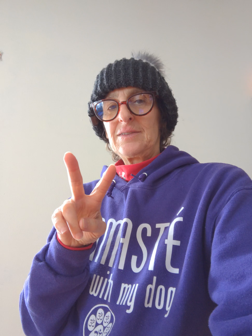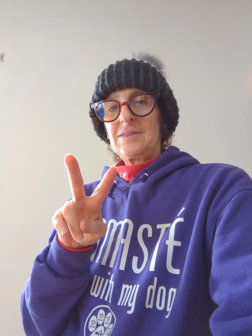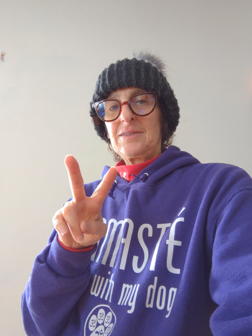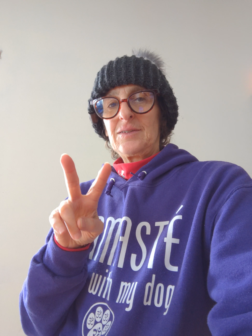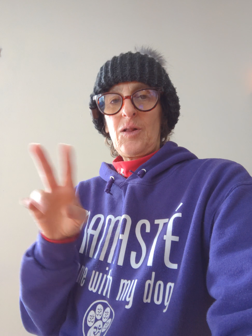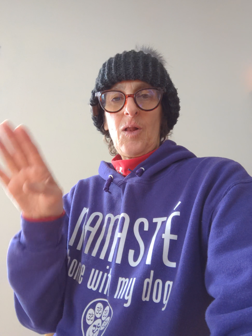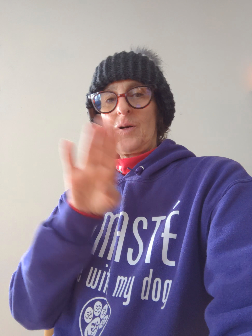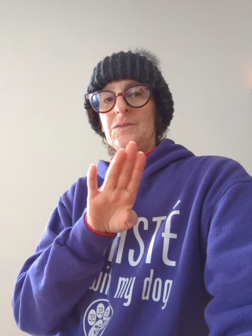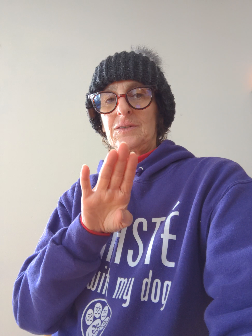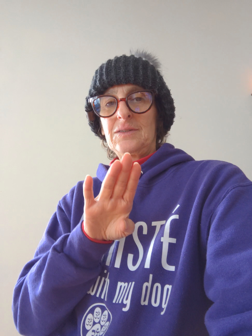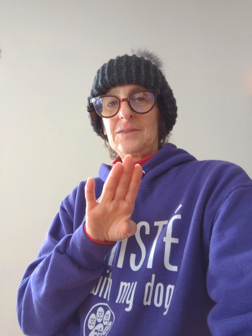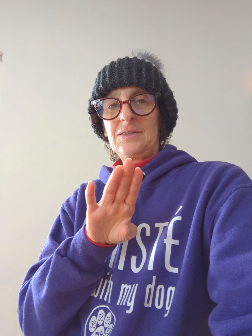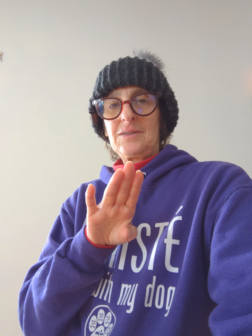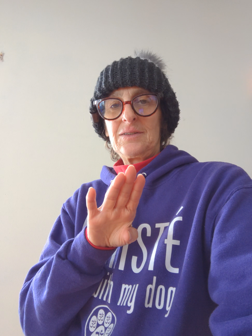close